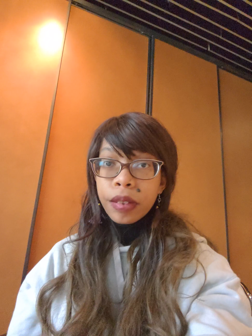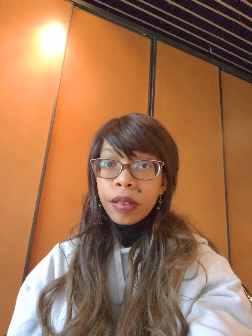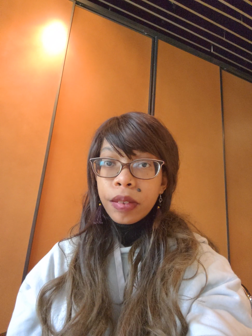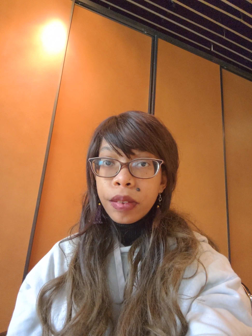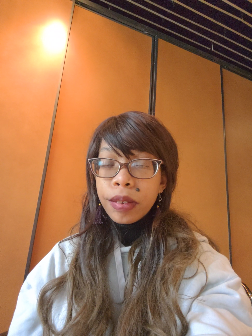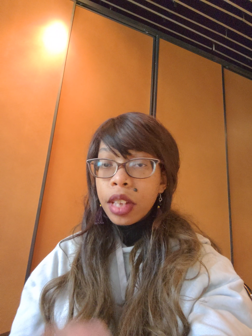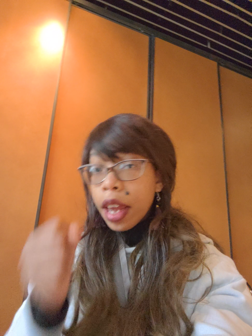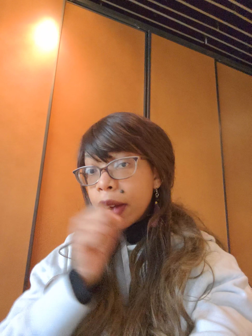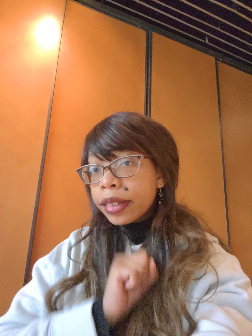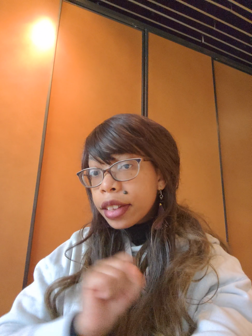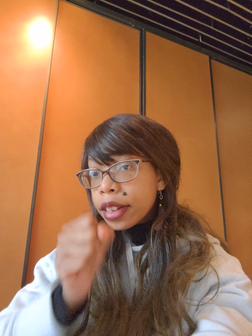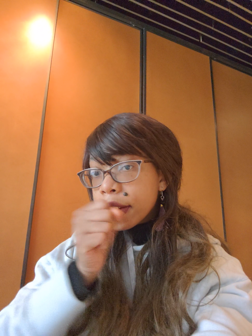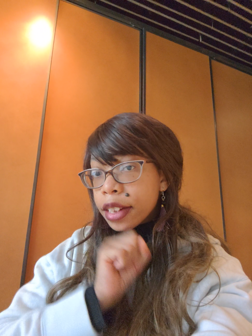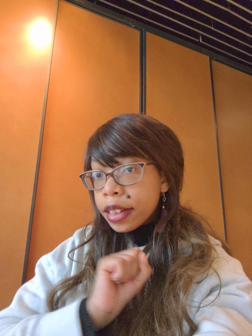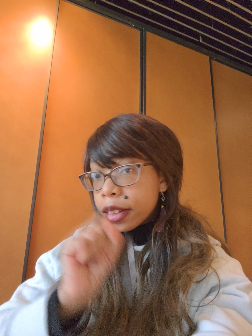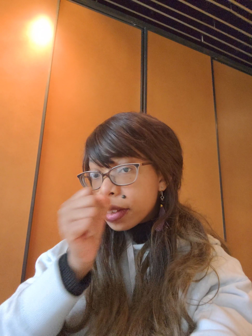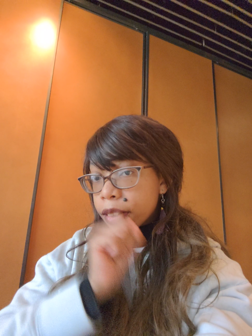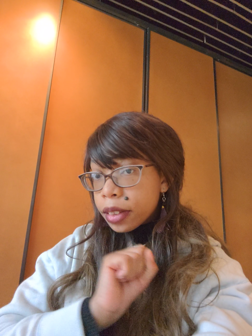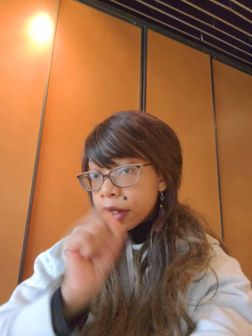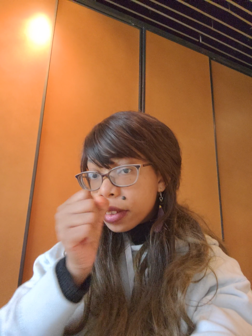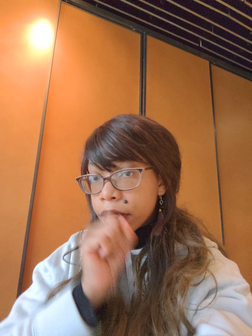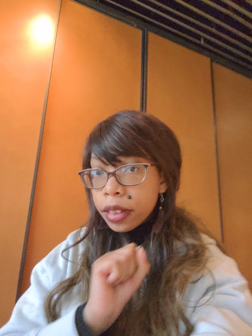ice cream